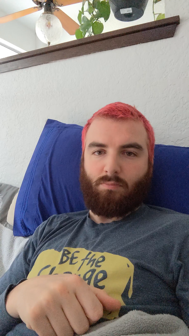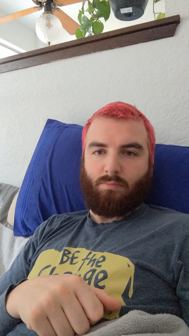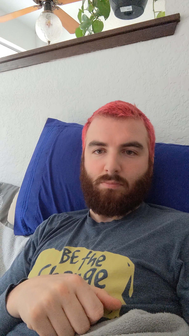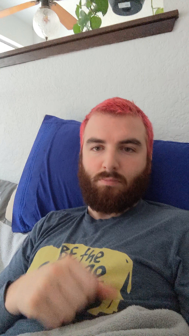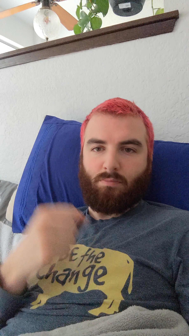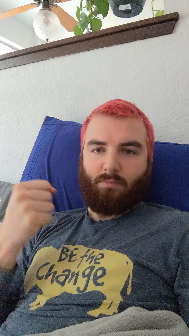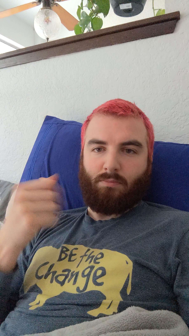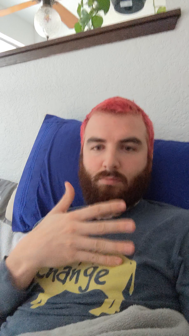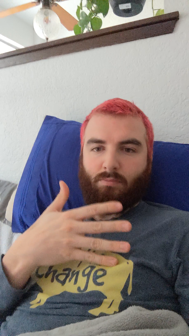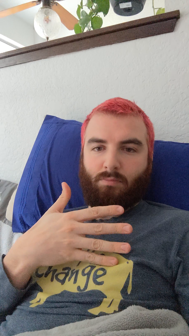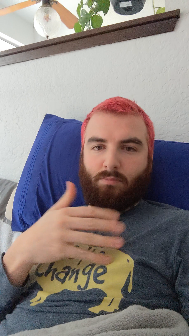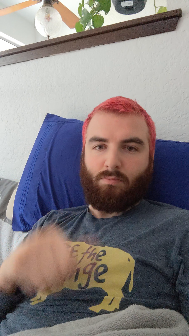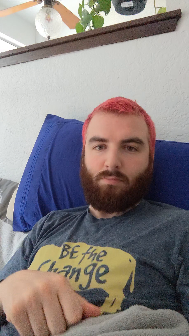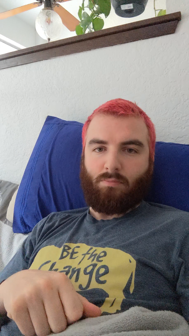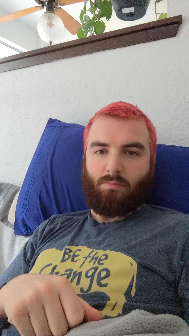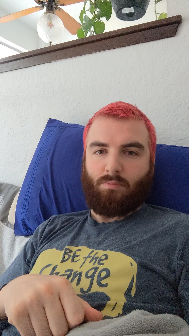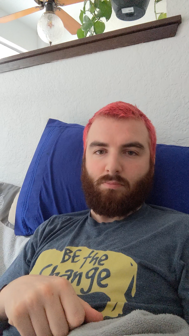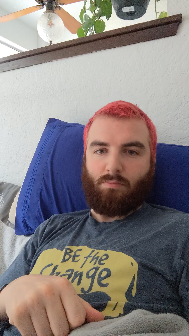scared